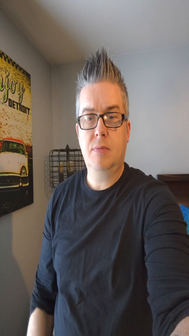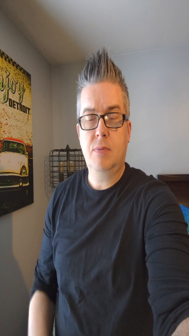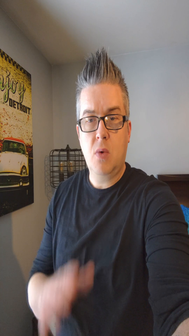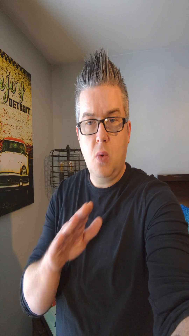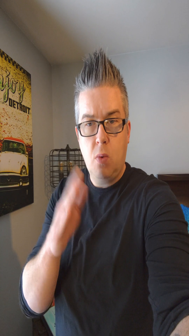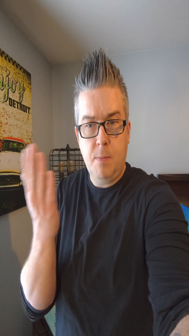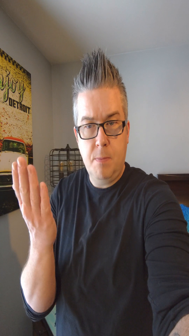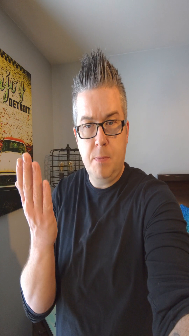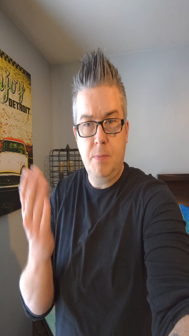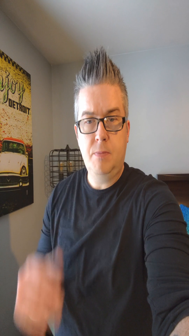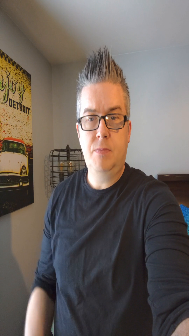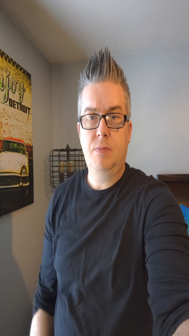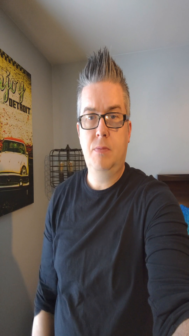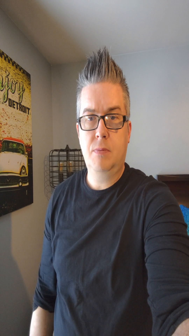open